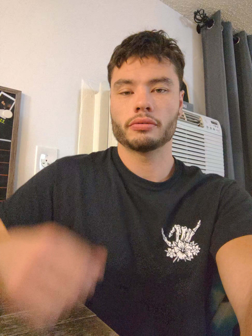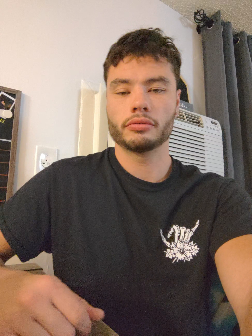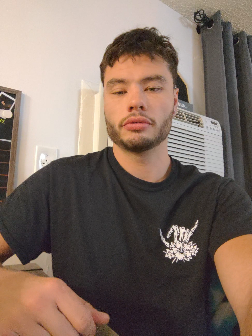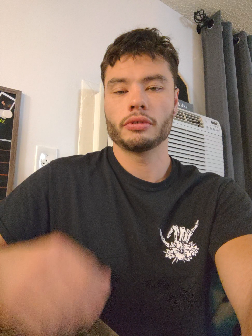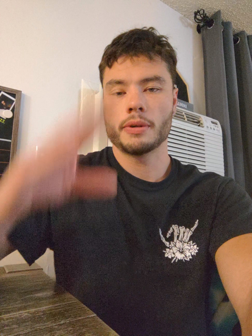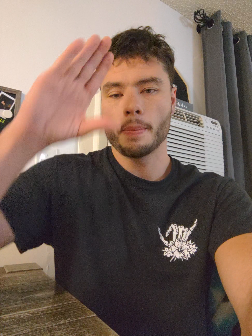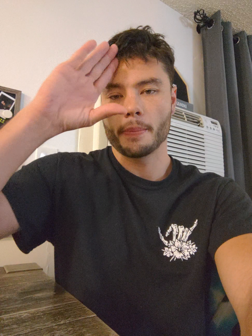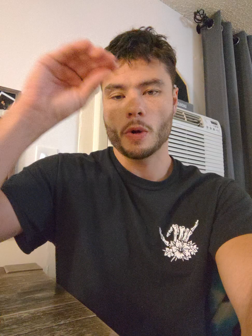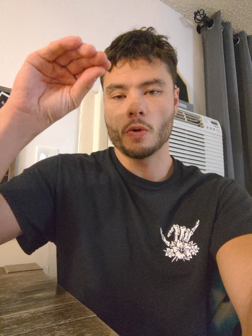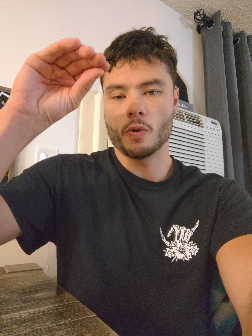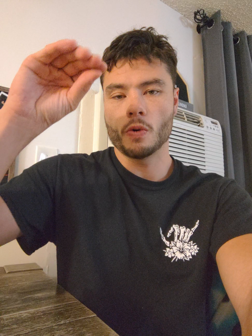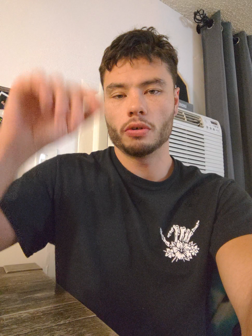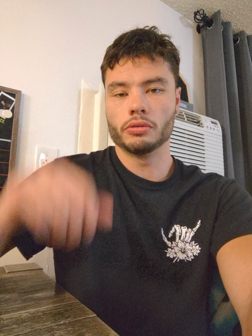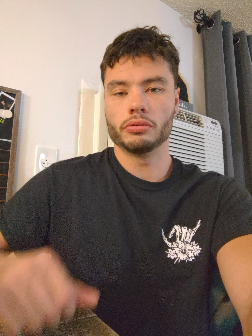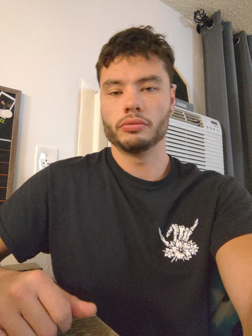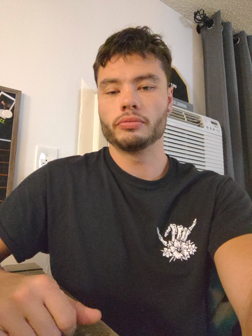boy